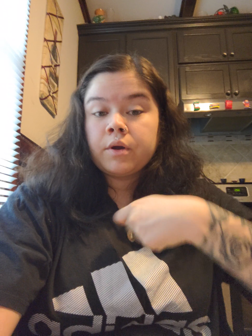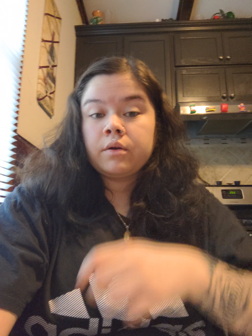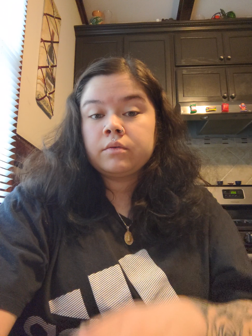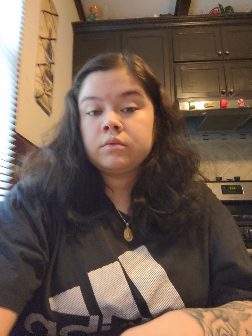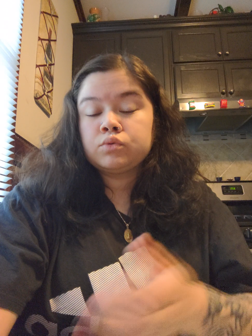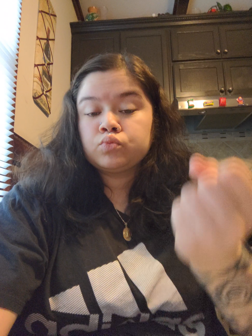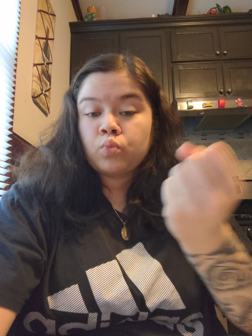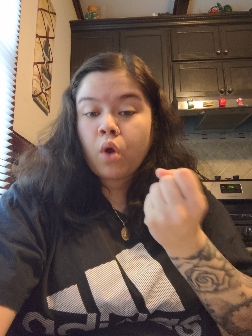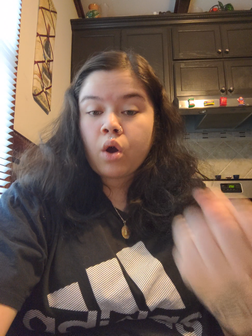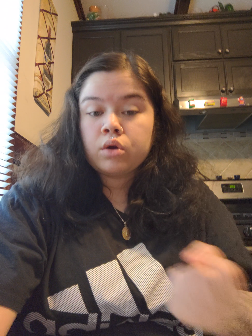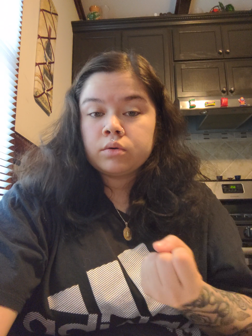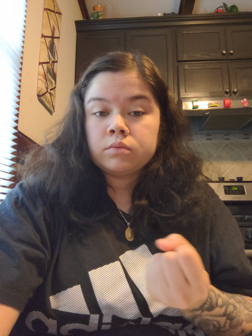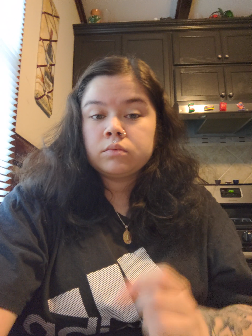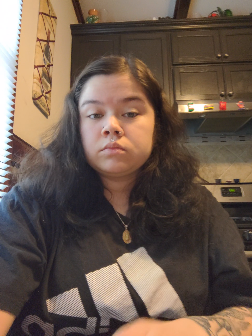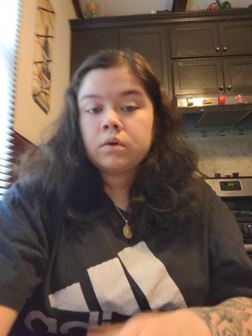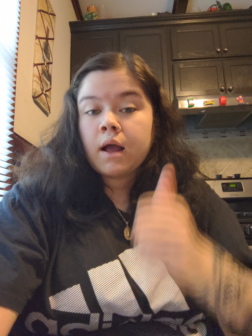drawer